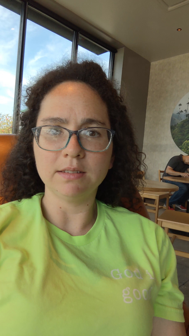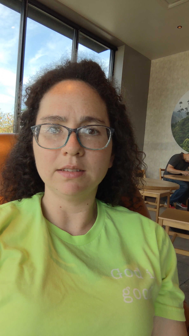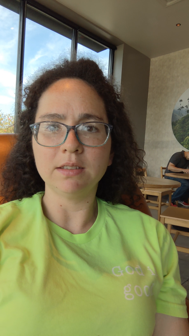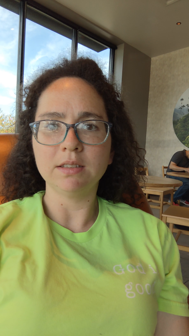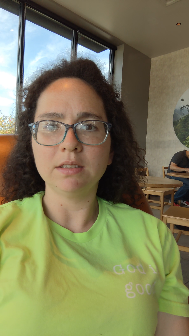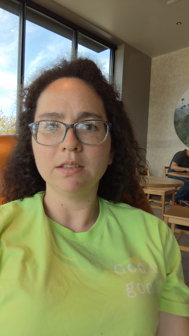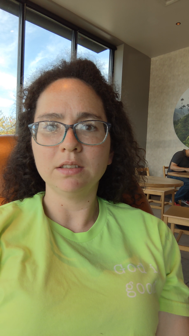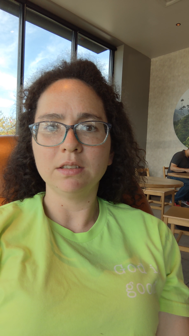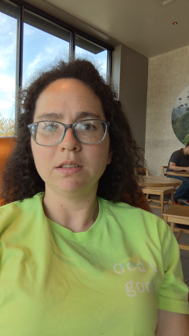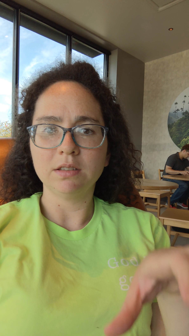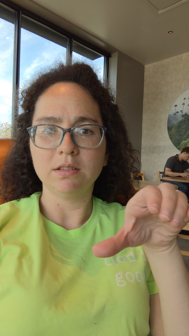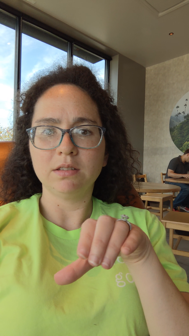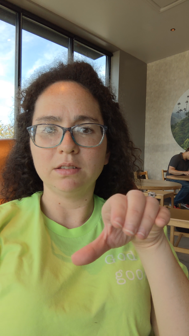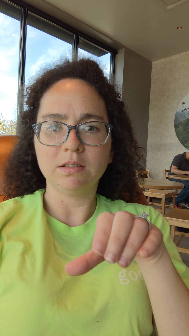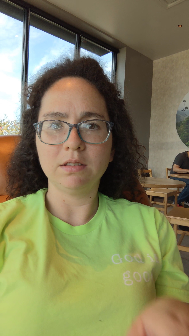does